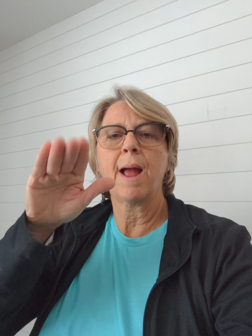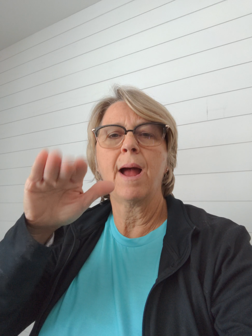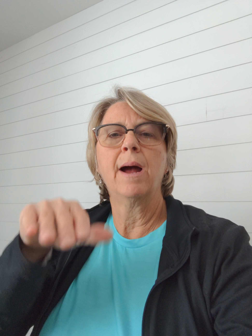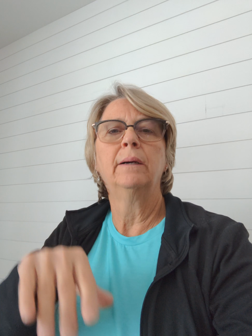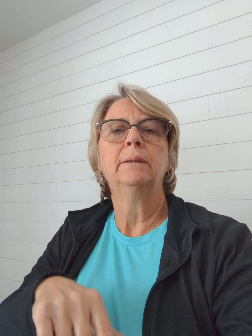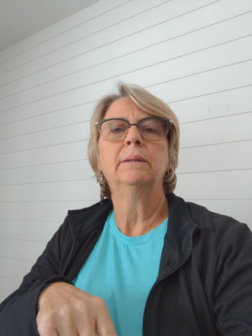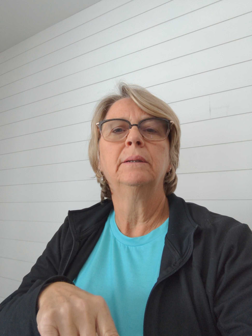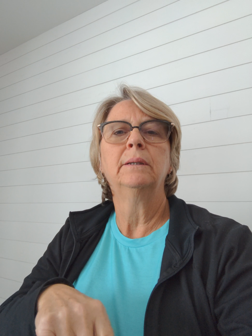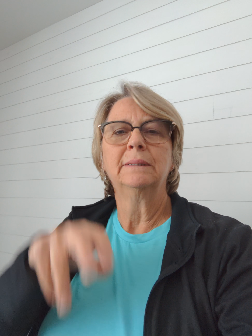bye